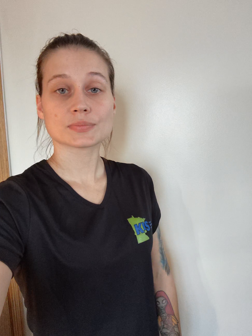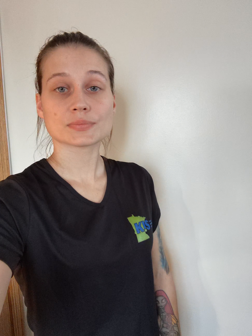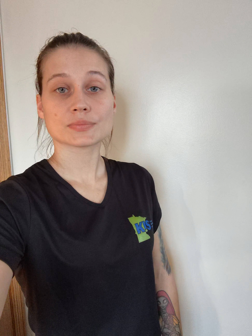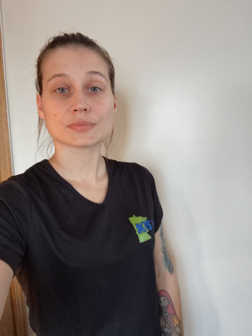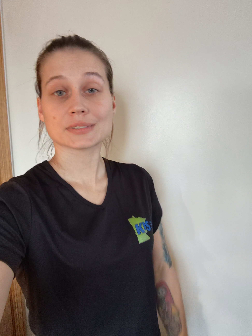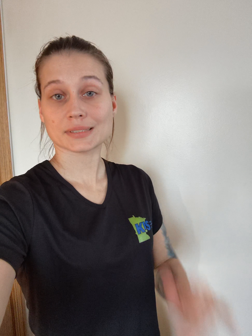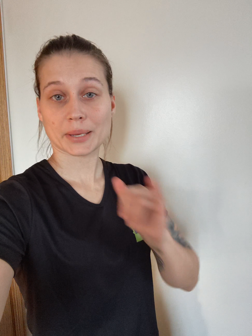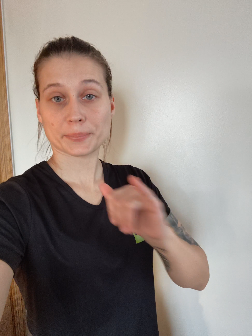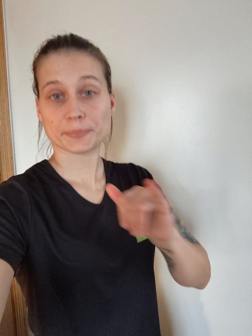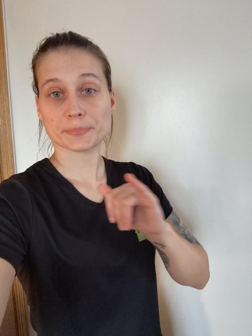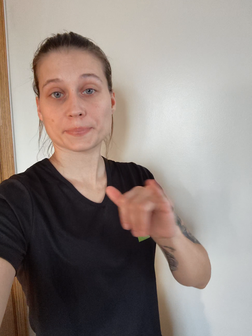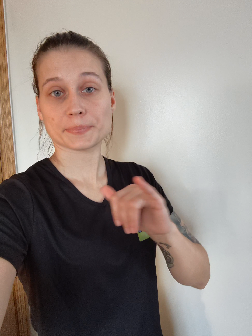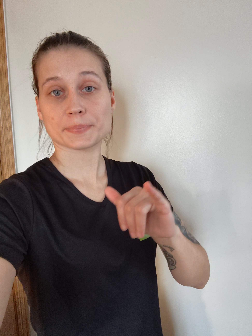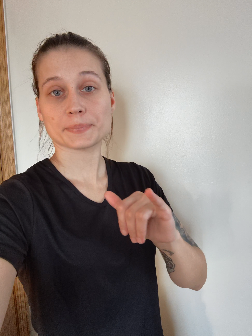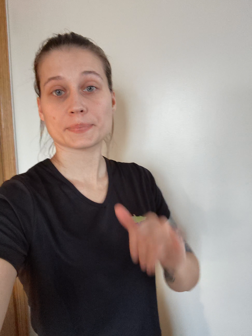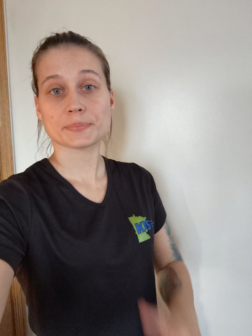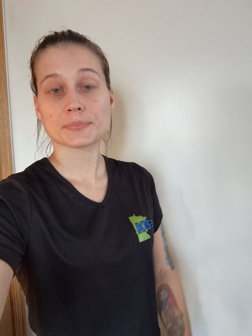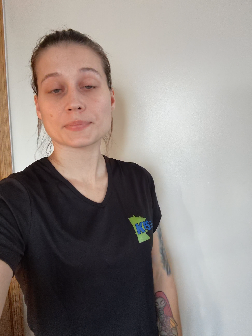same